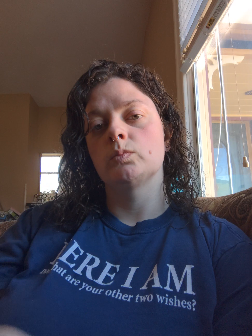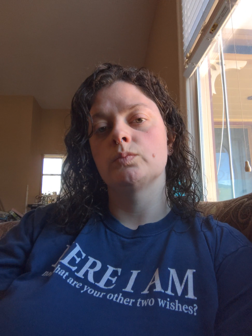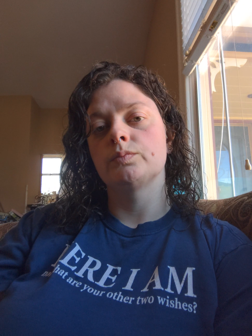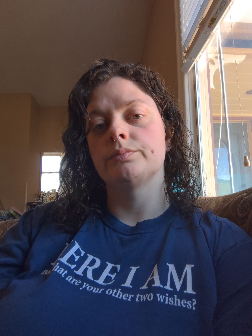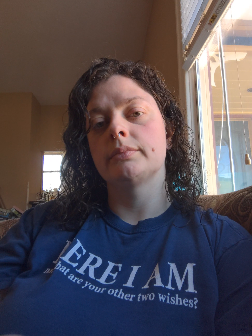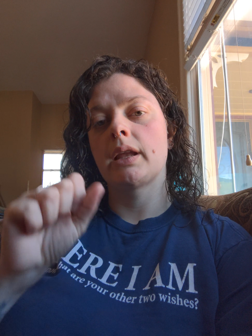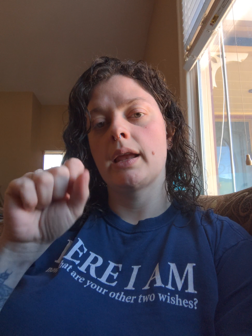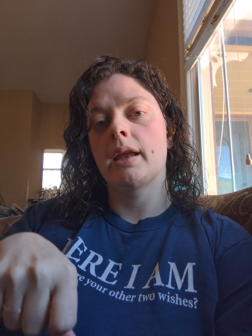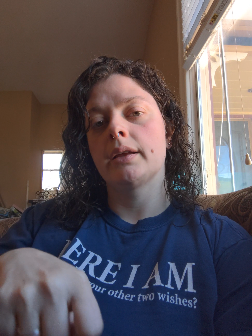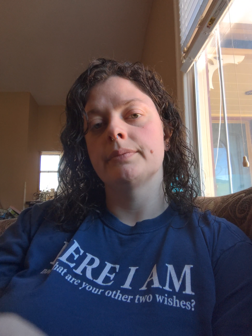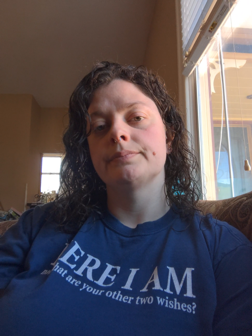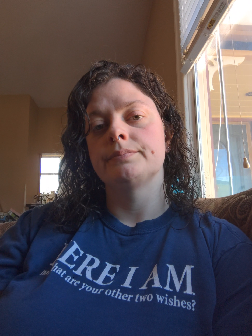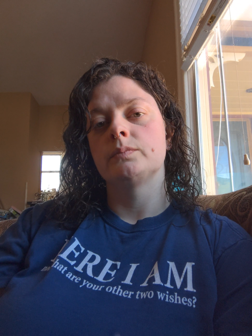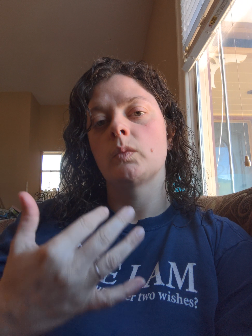can